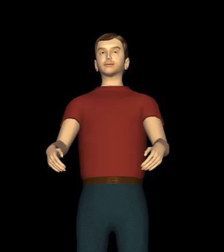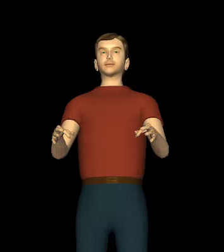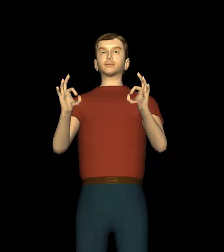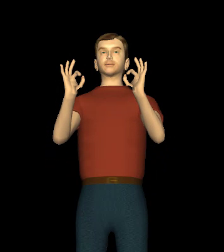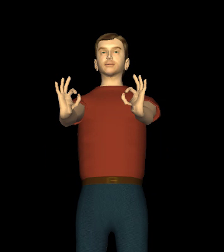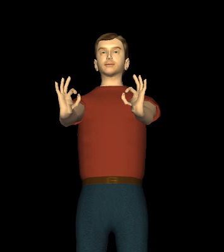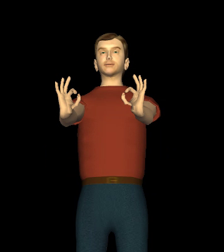فقط